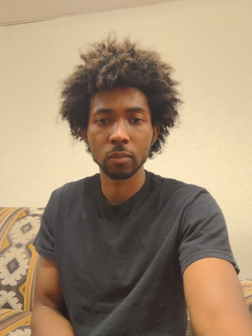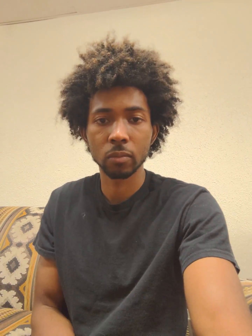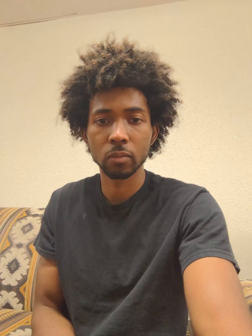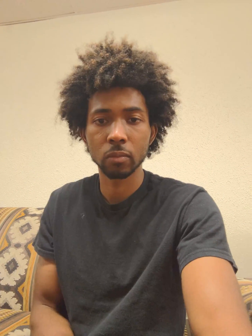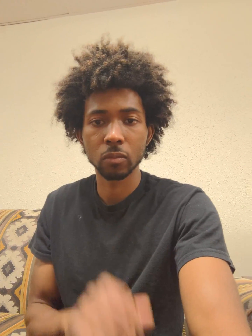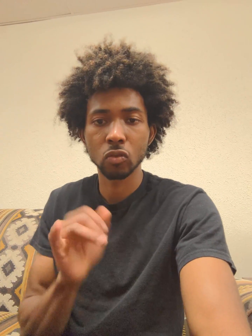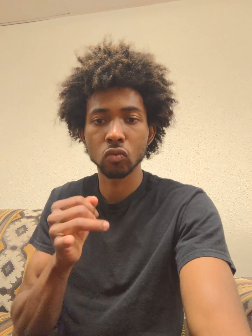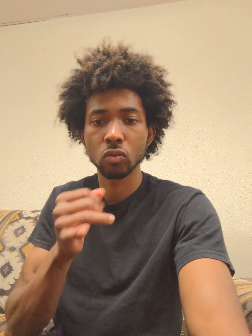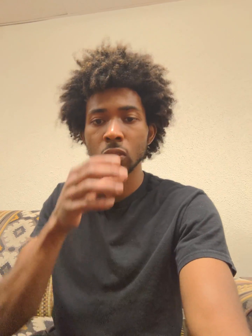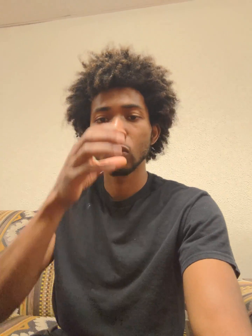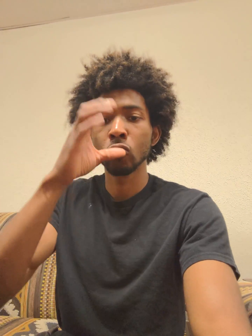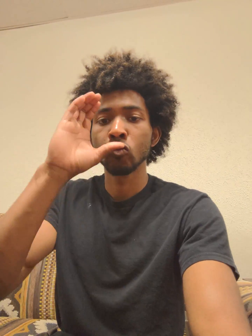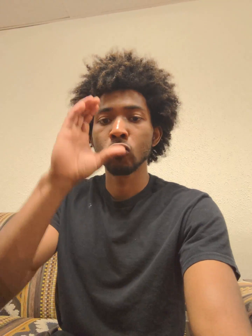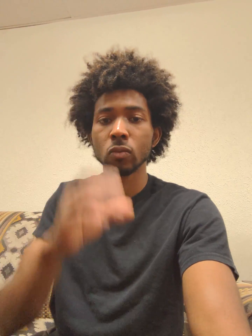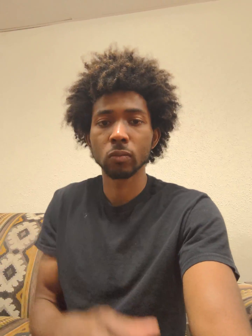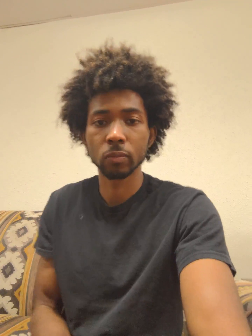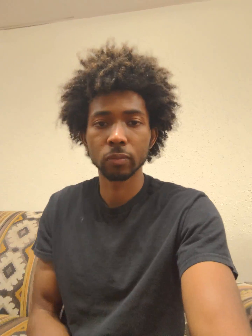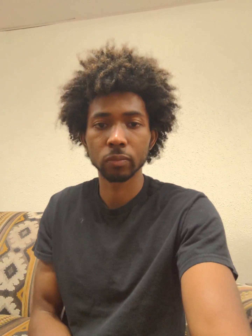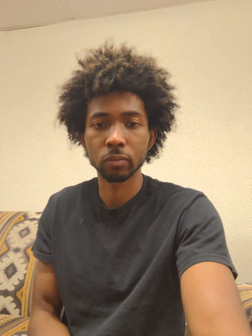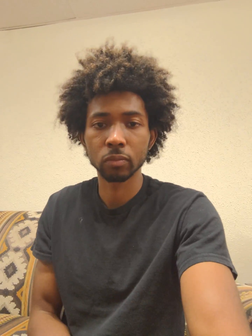juice